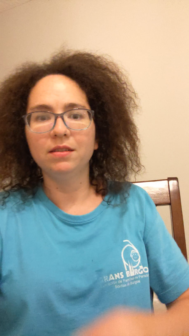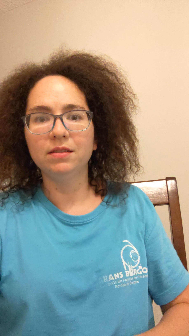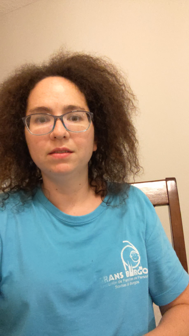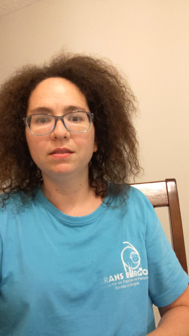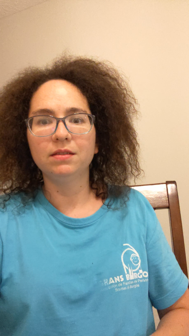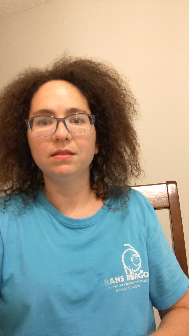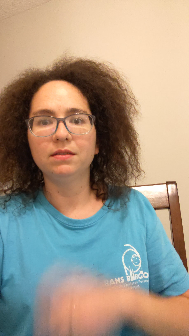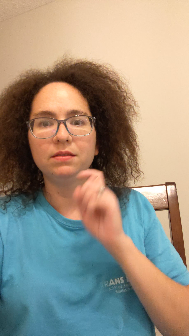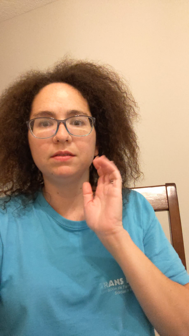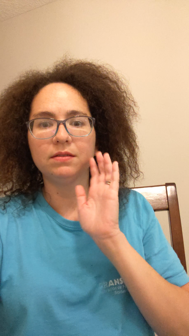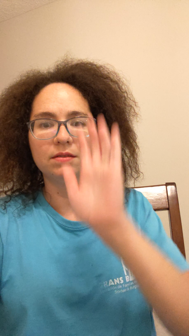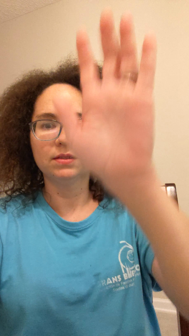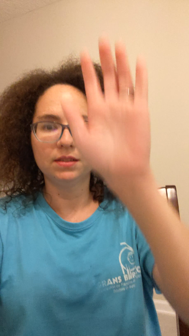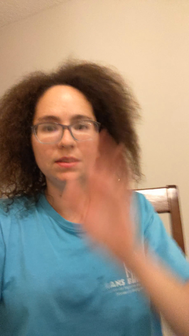give me five